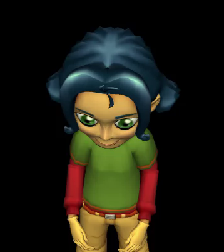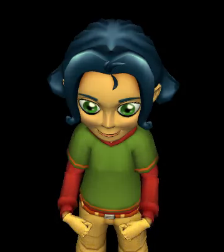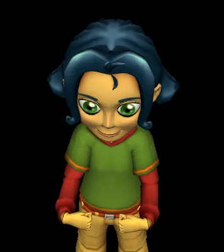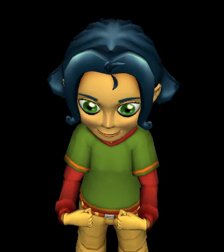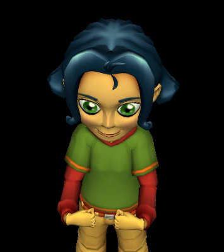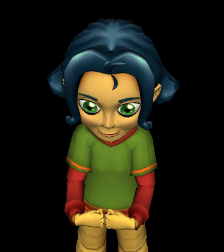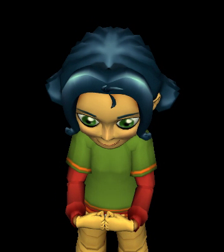حادث